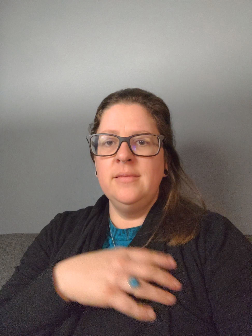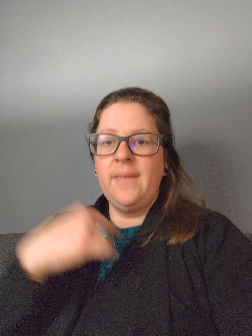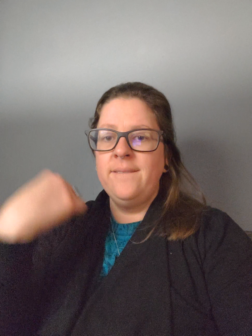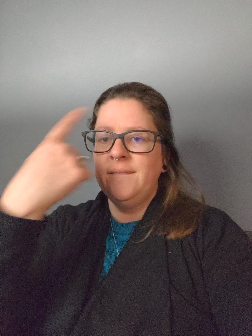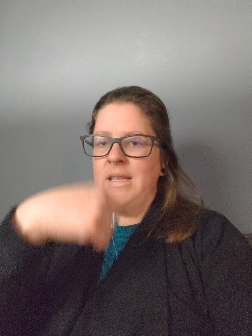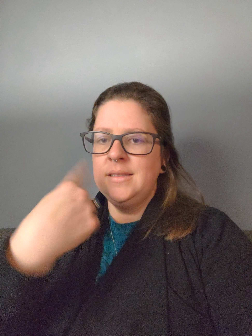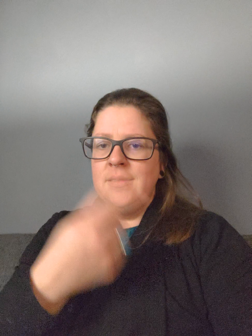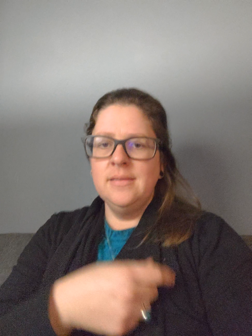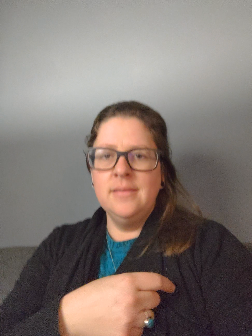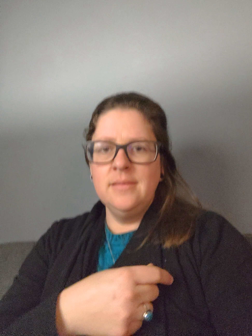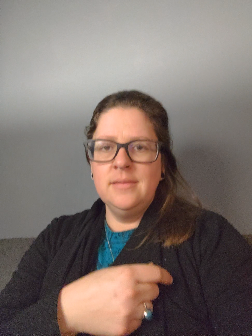face